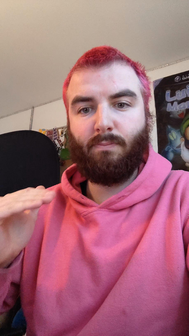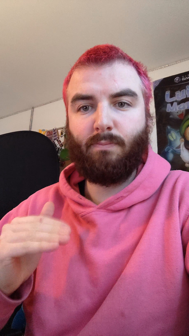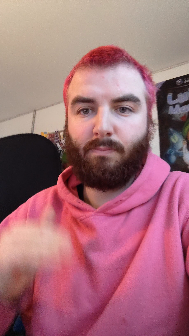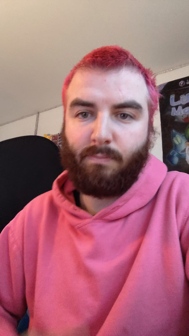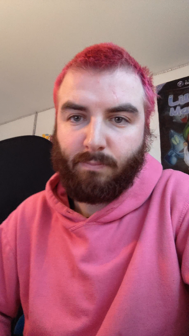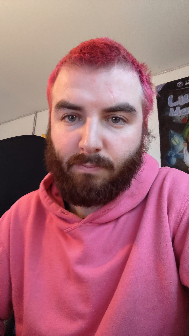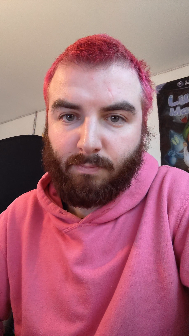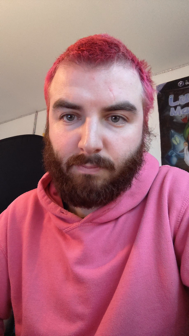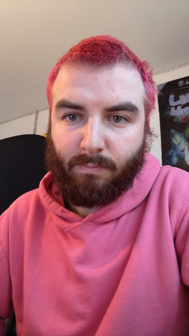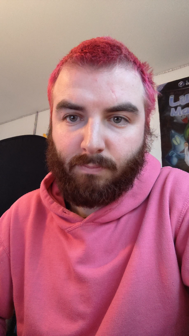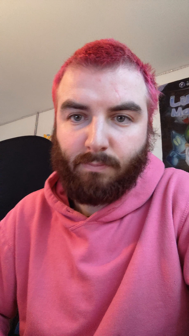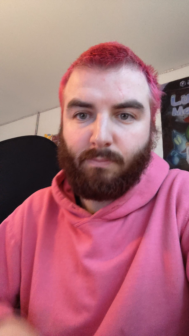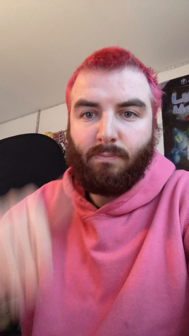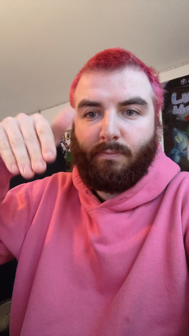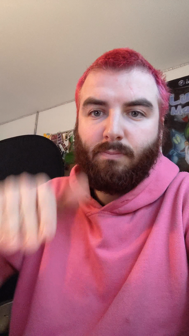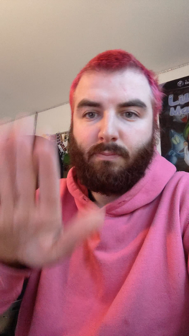enter